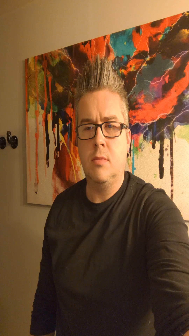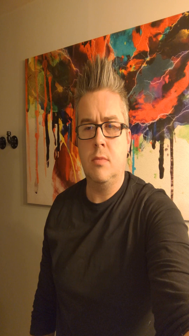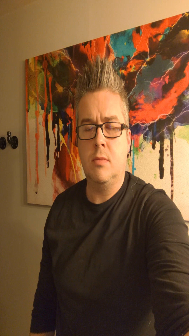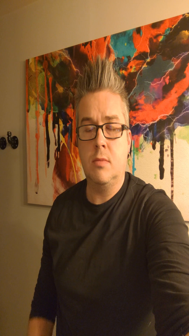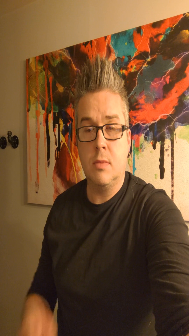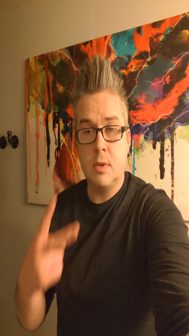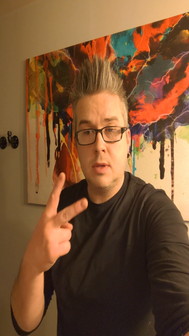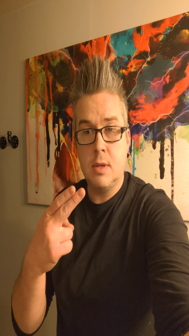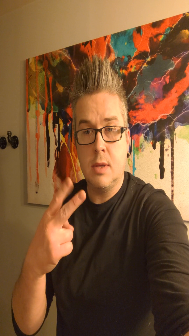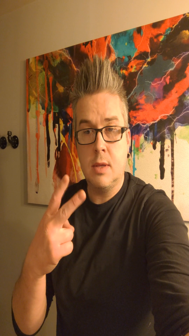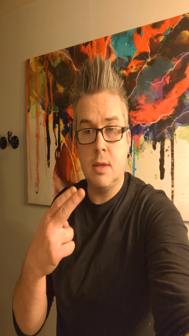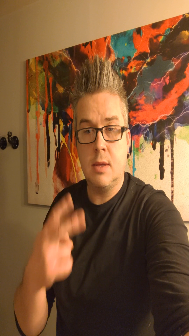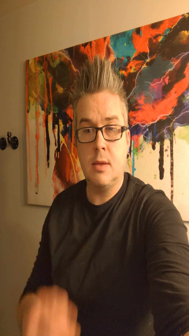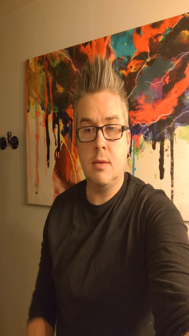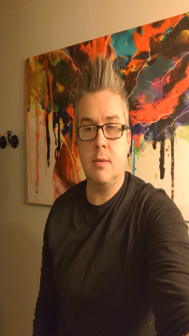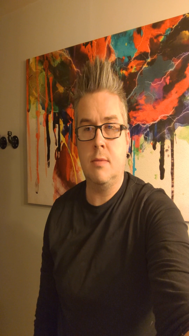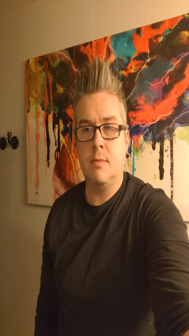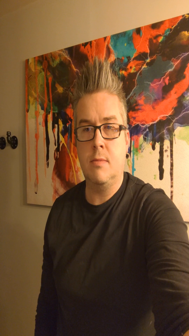scissors